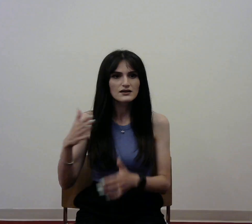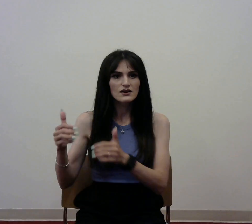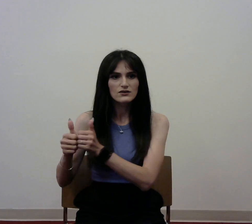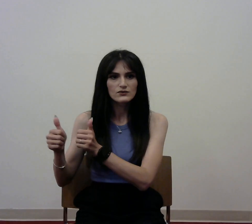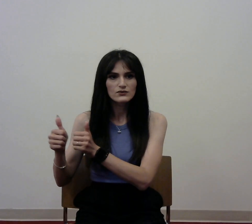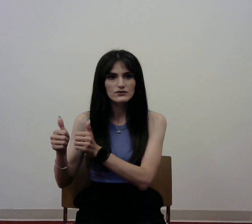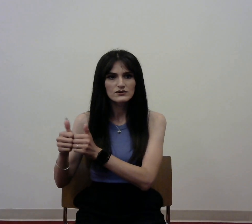qonşu